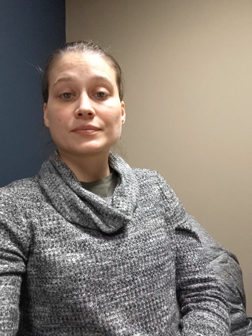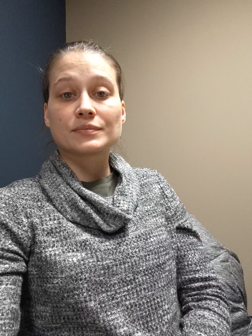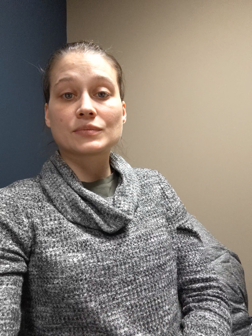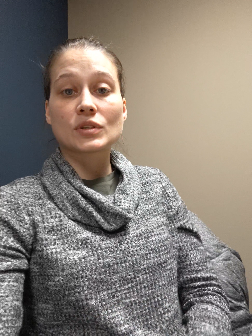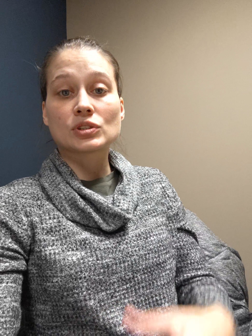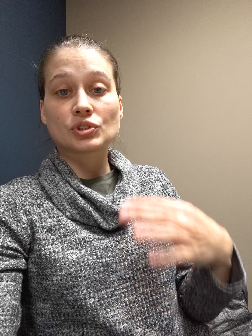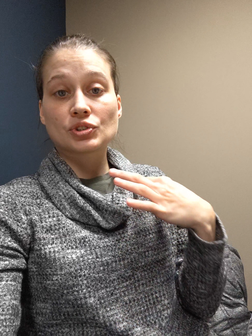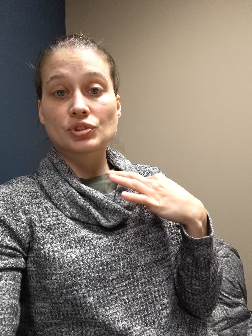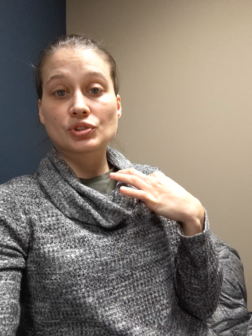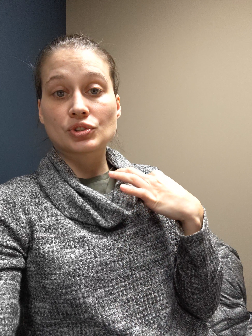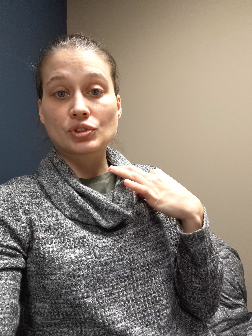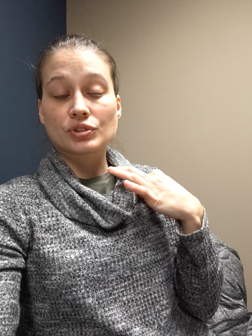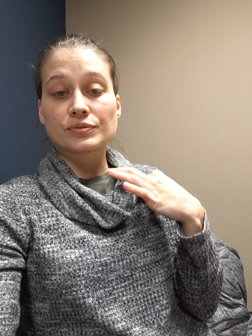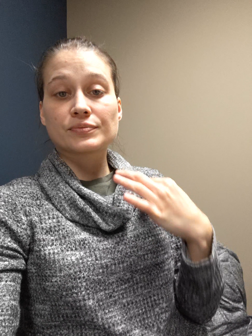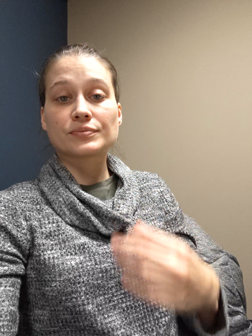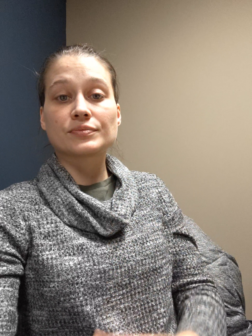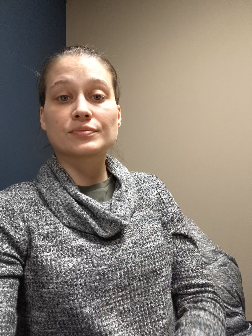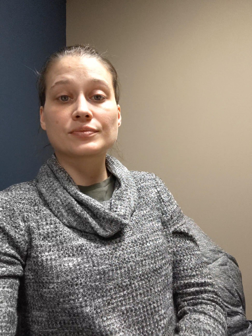shirt